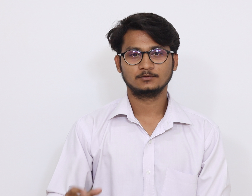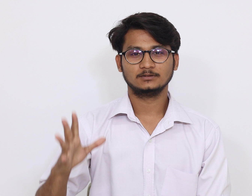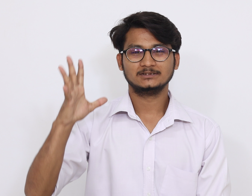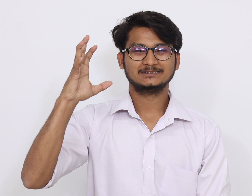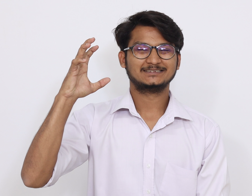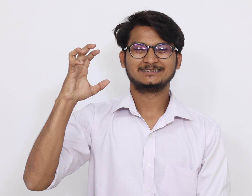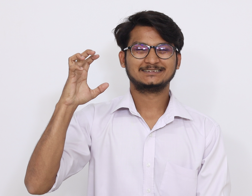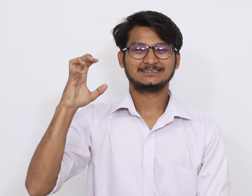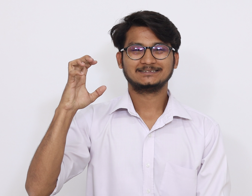stiff